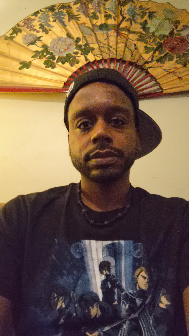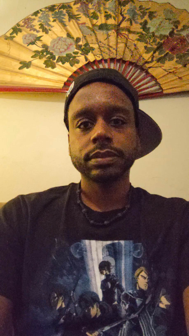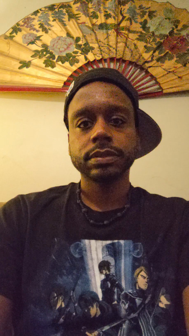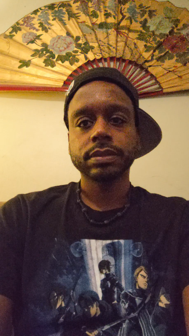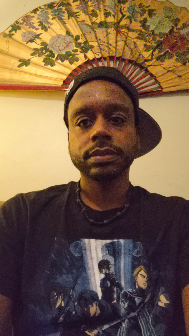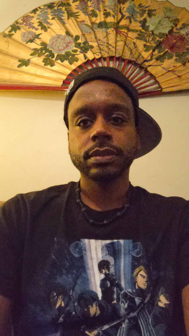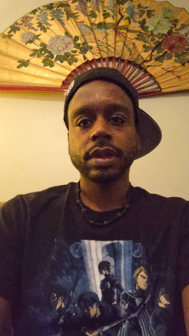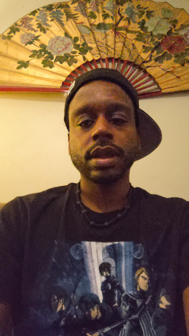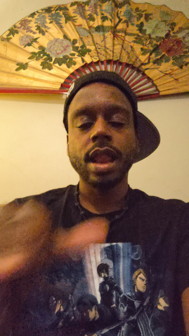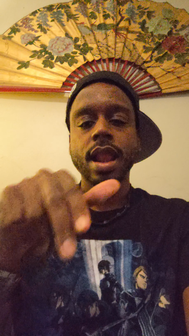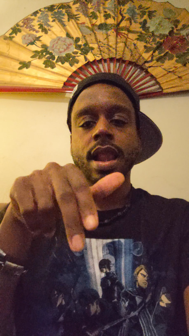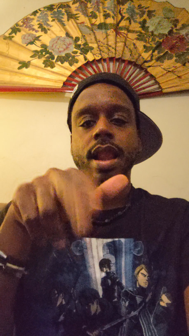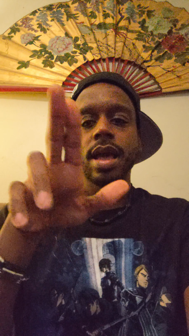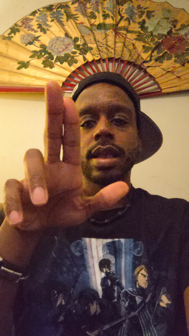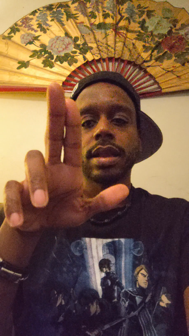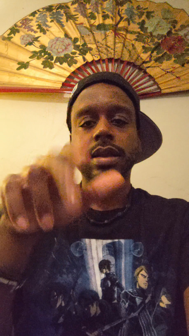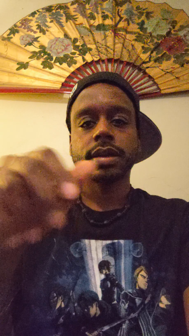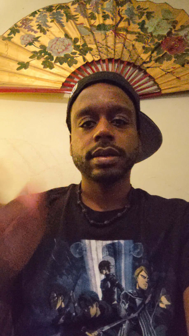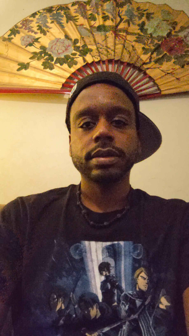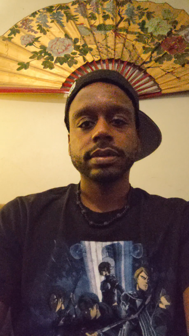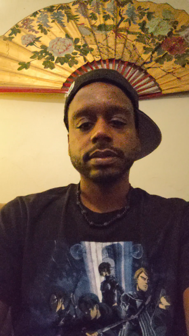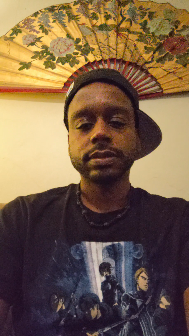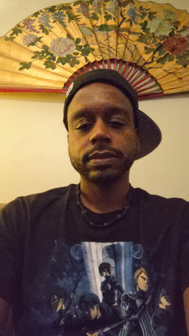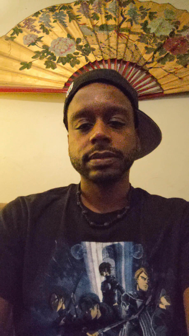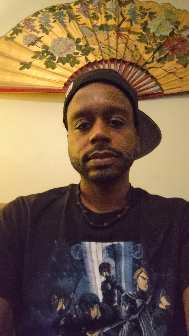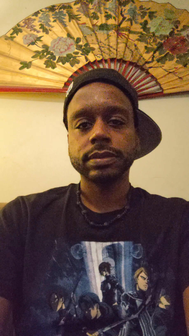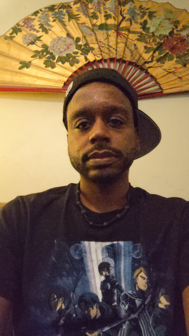lick